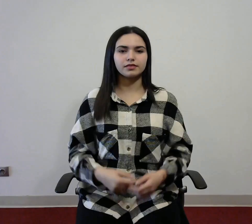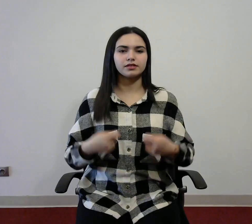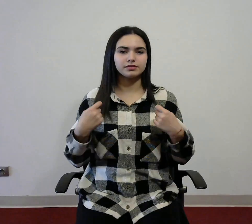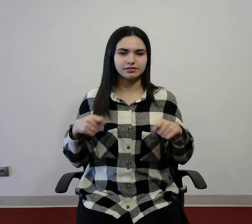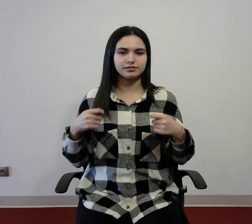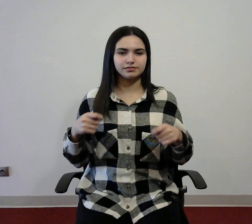satıcı